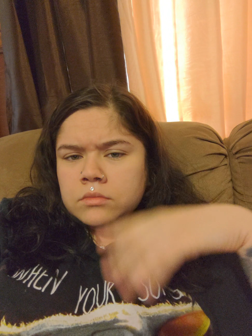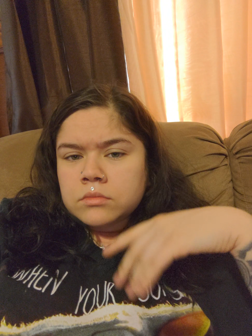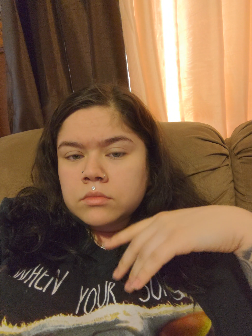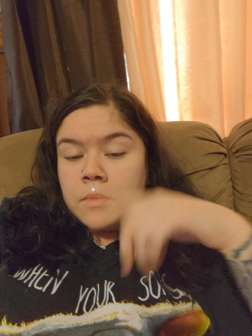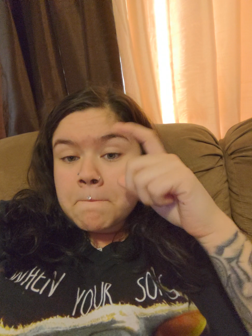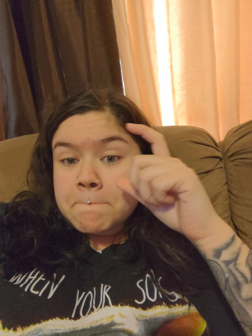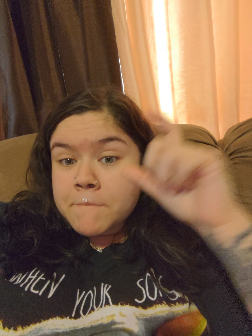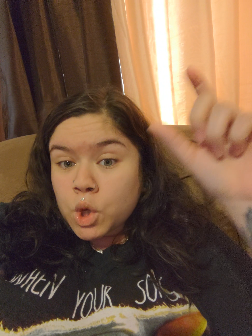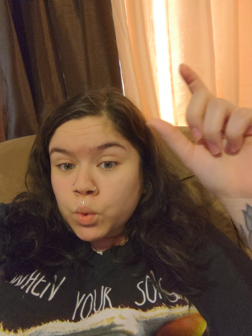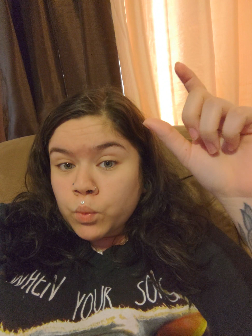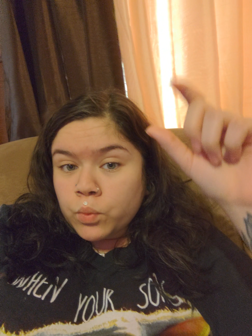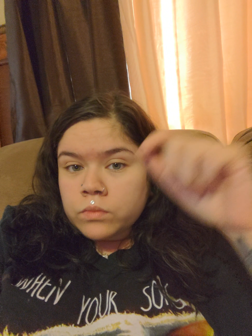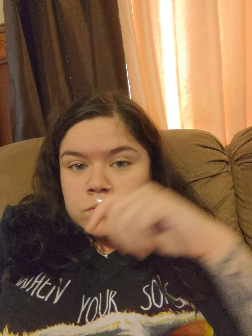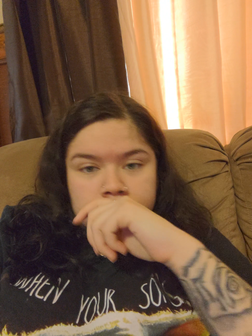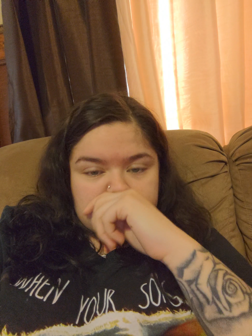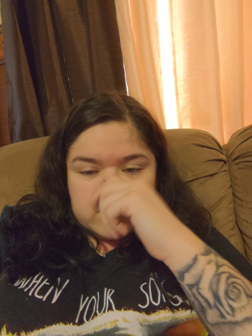moon